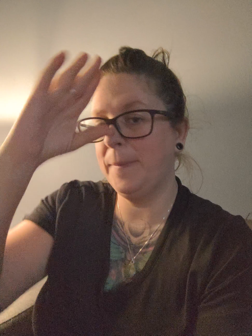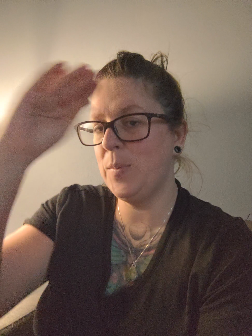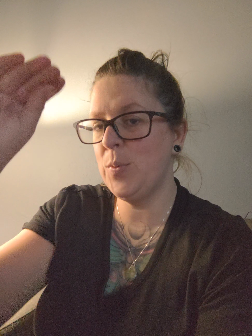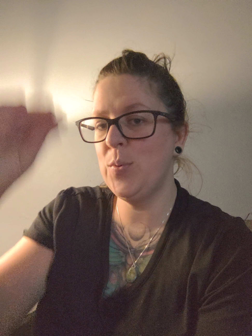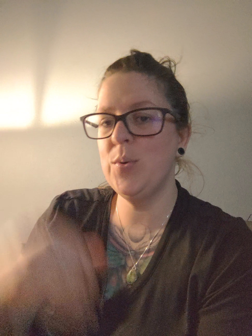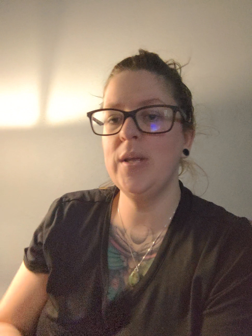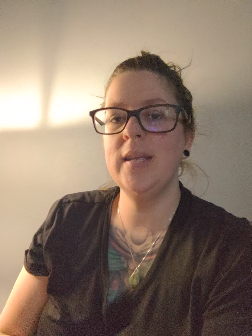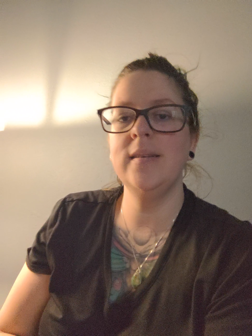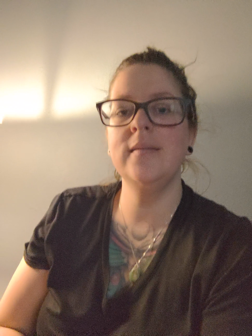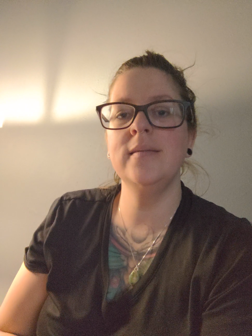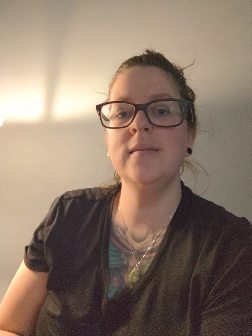boy